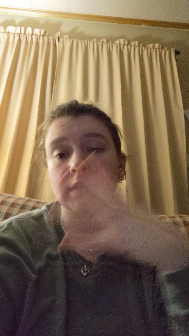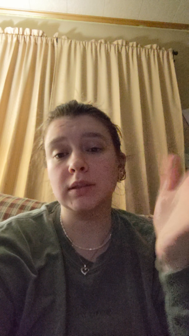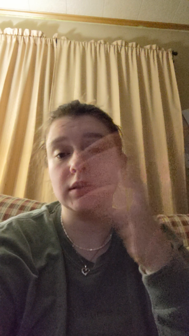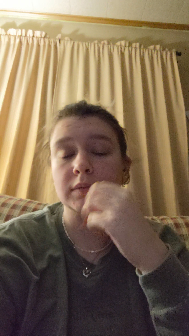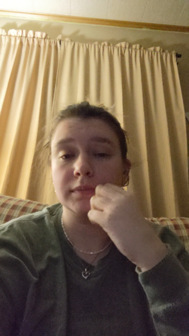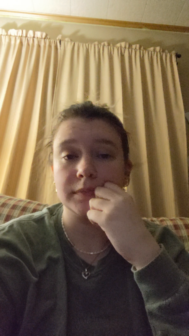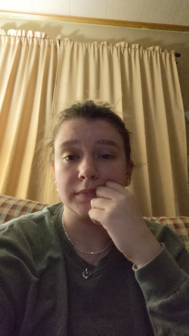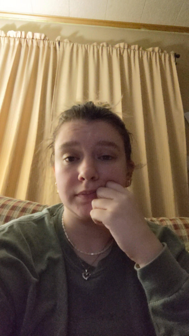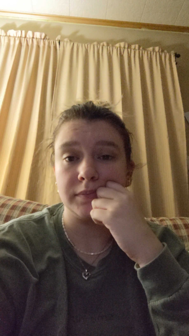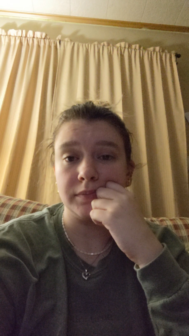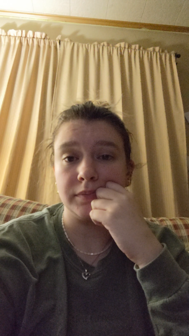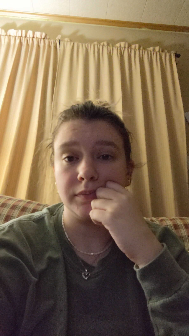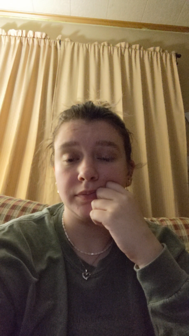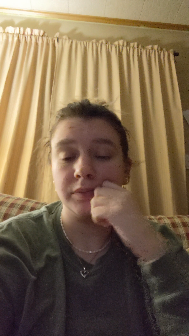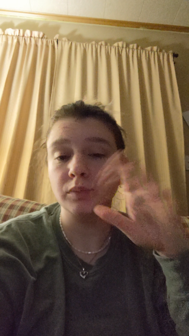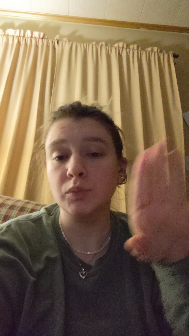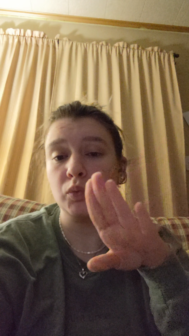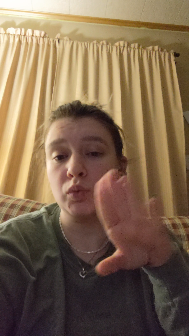boots